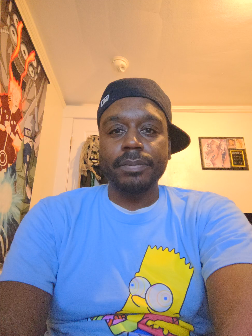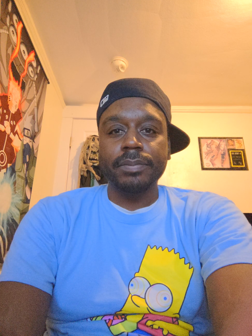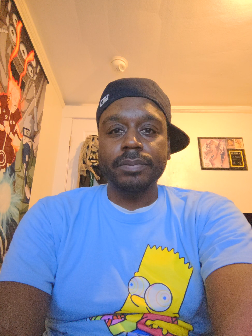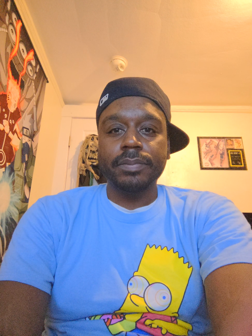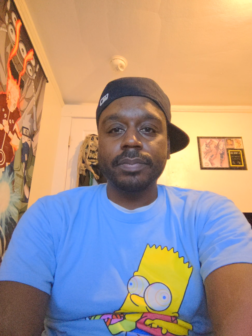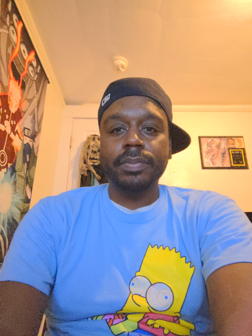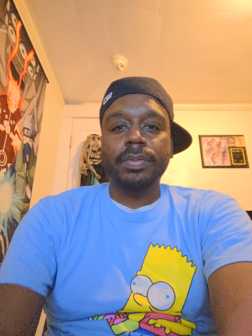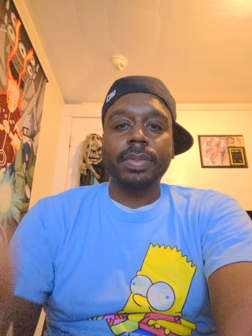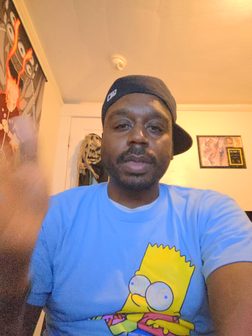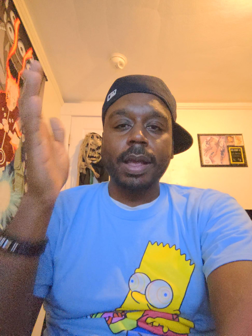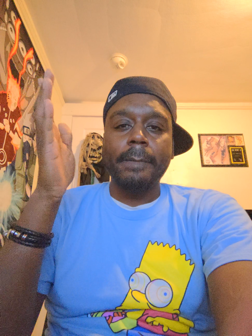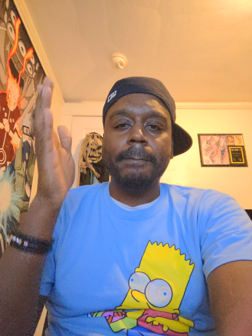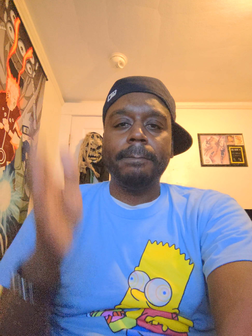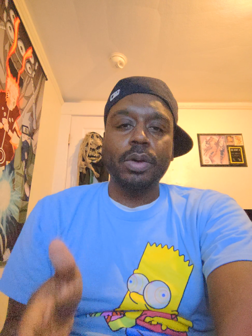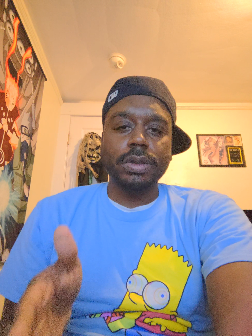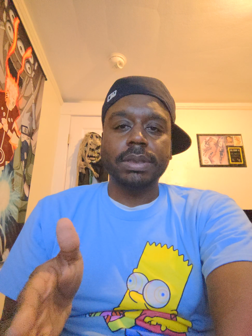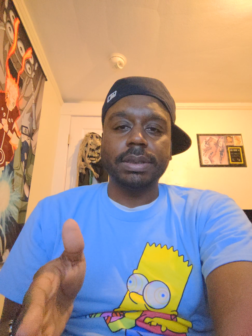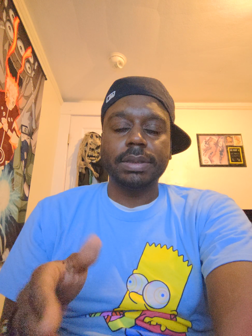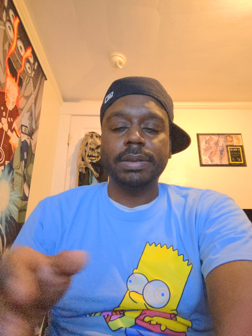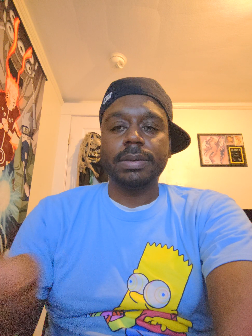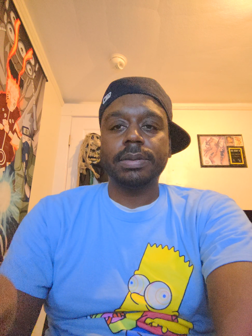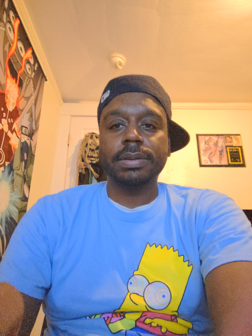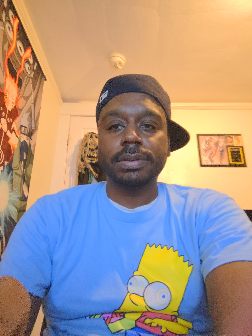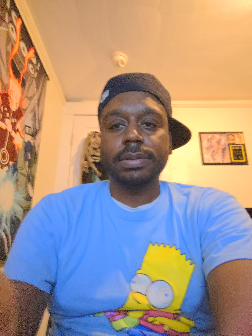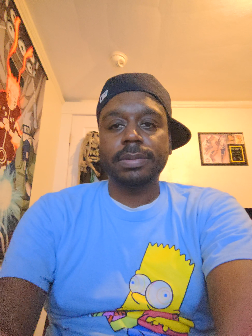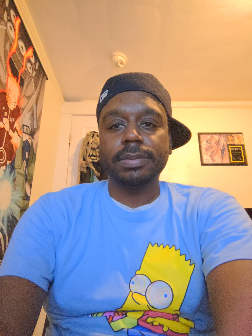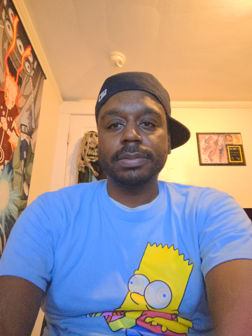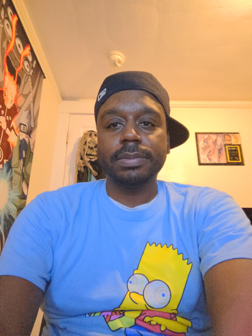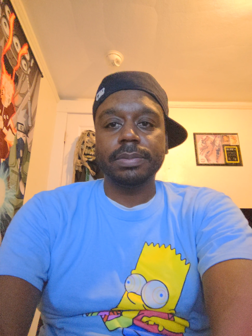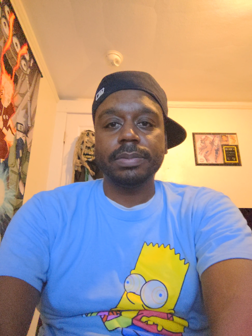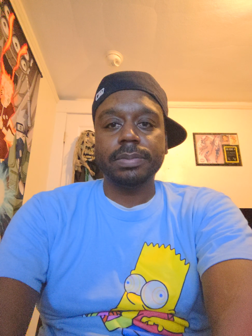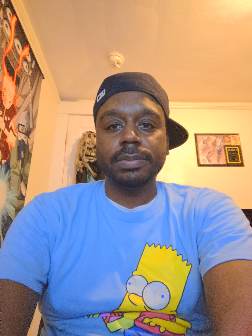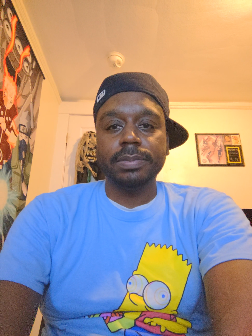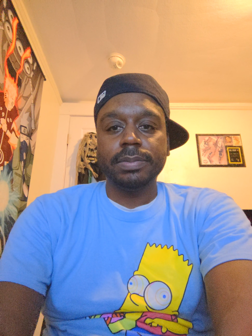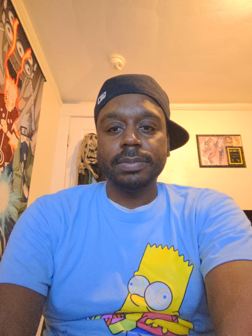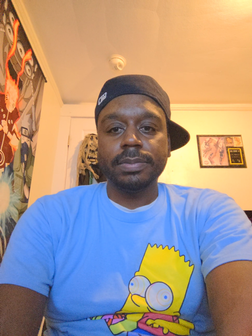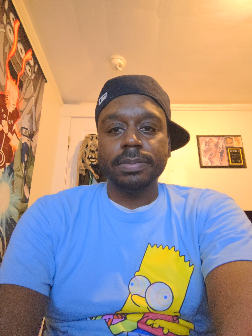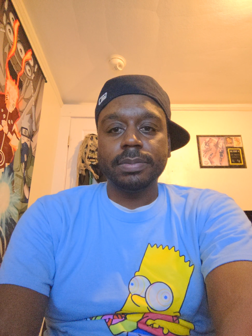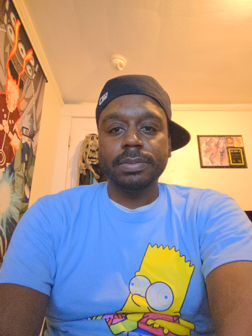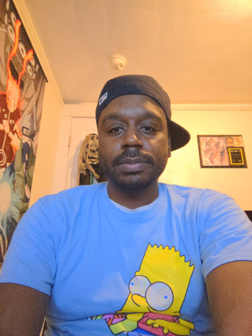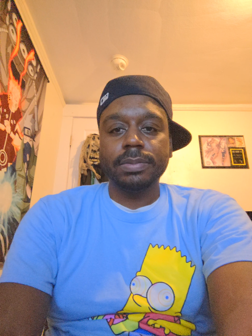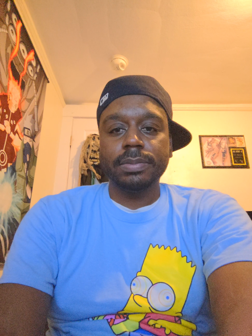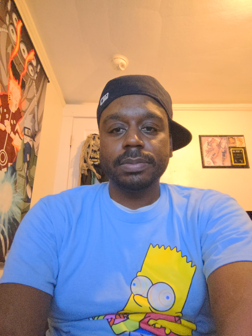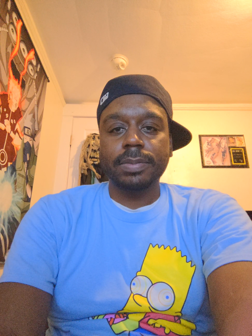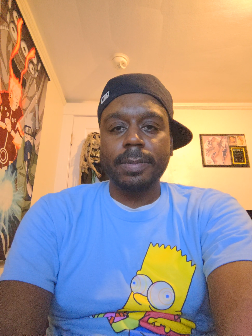person